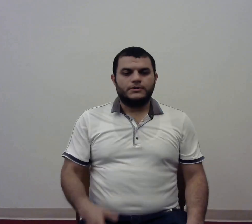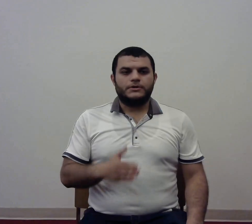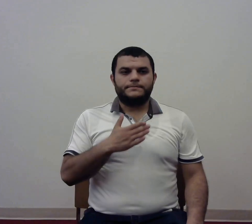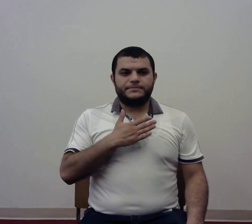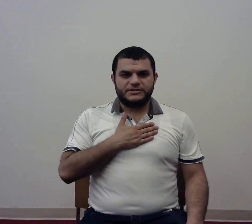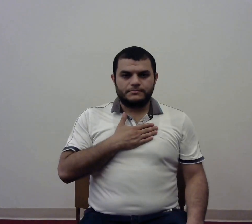mən